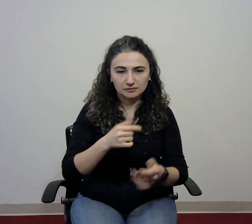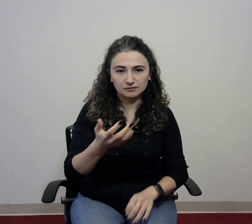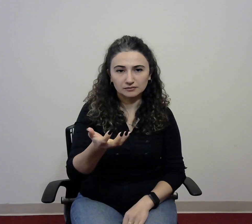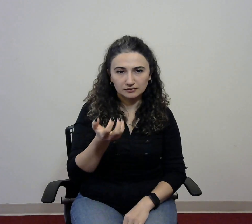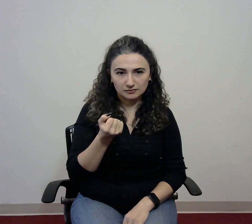almaq